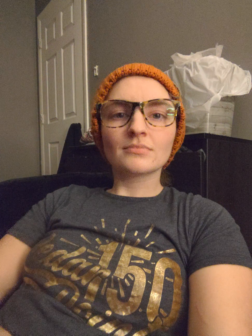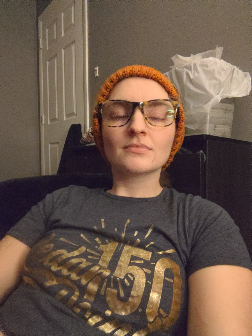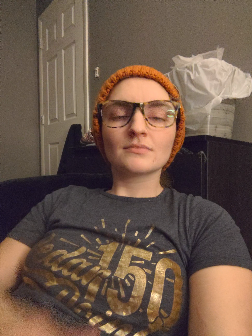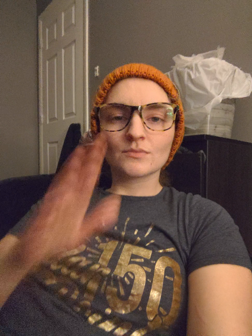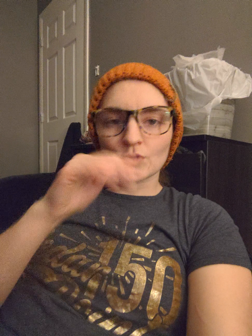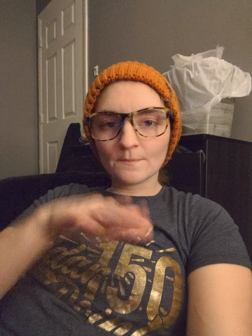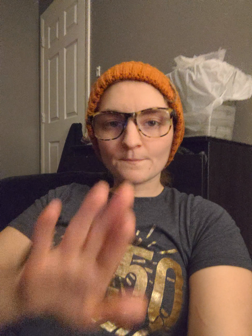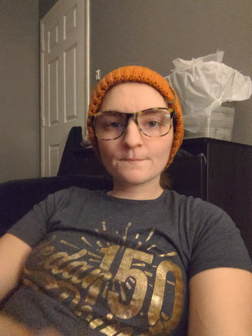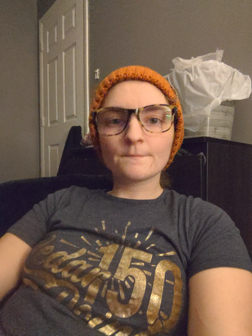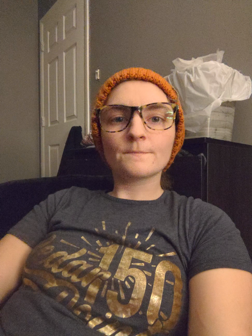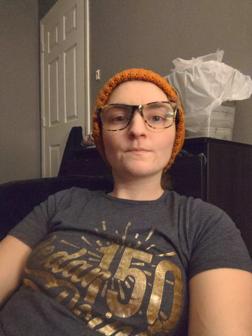elephant